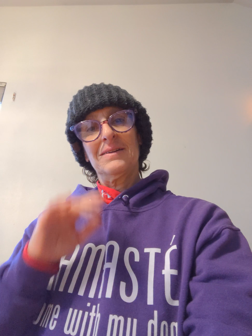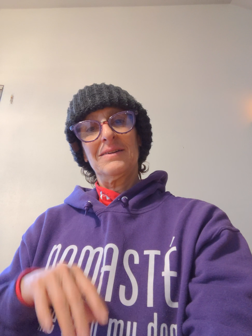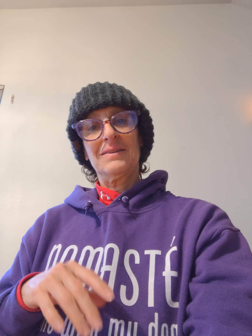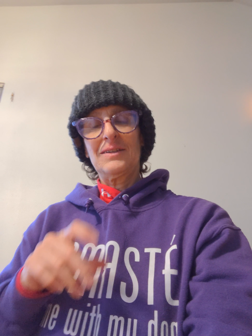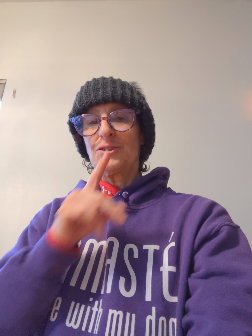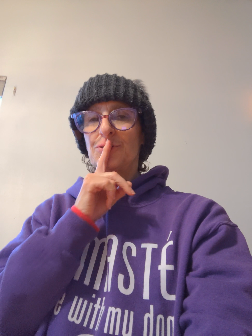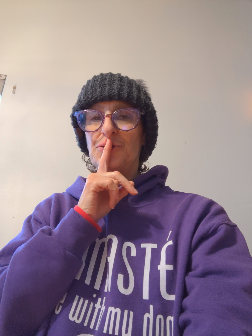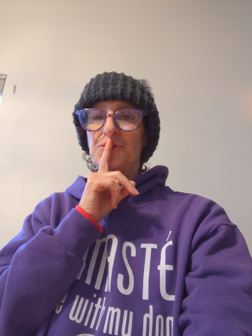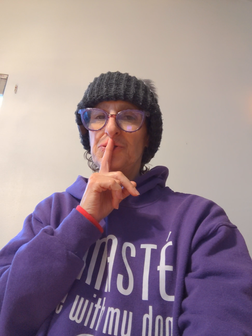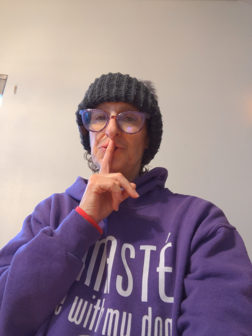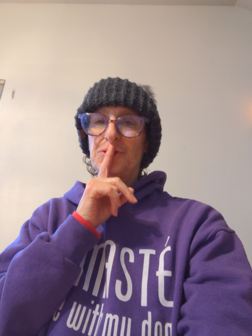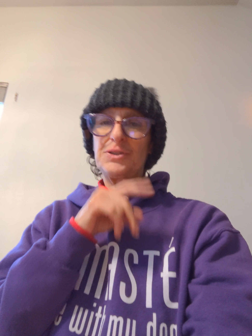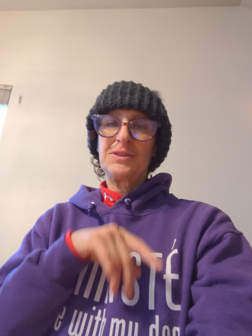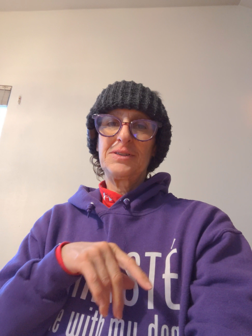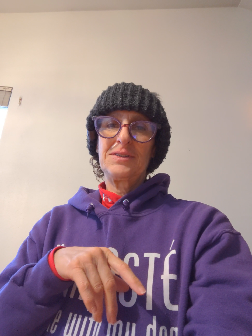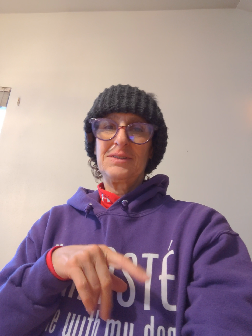shhh